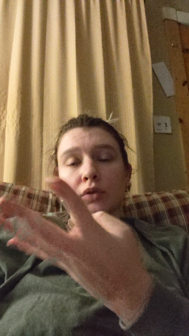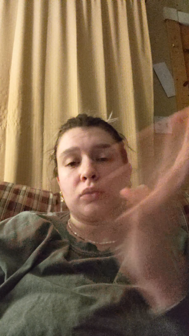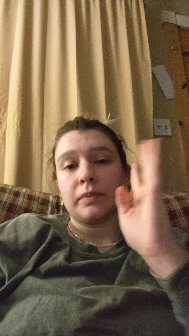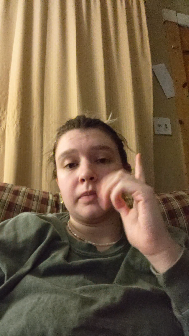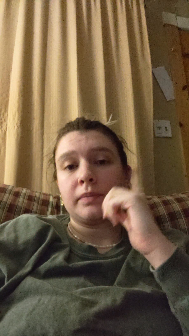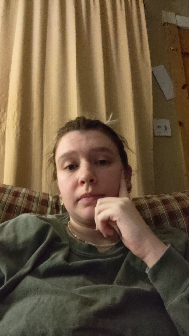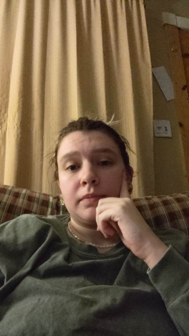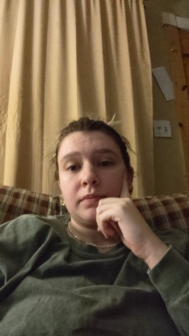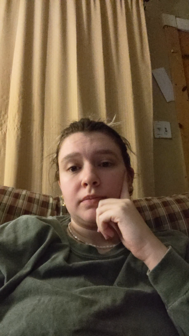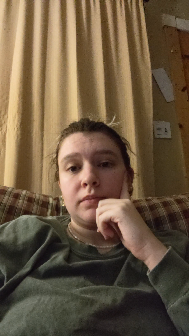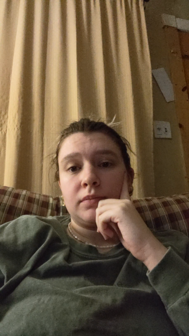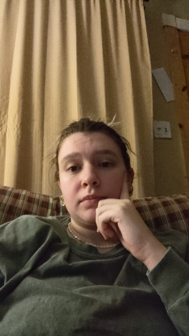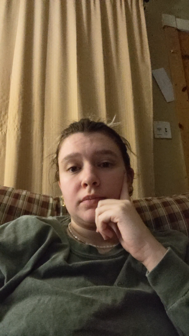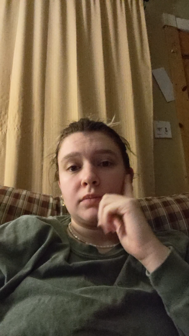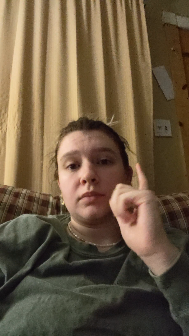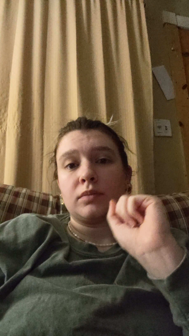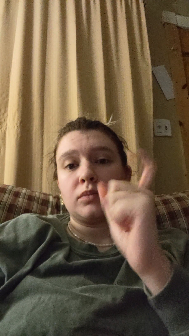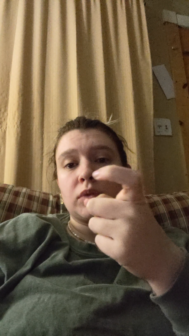present